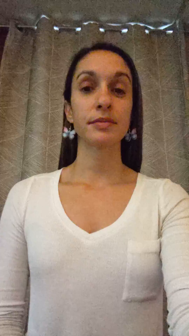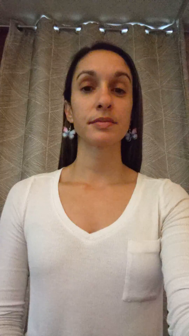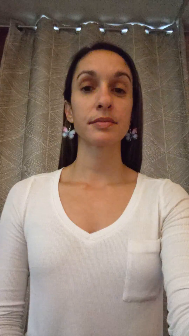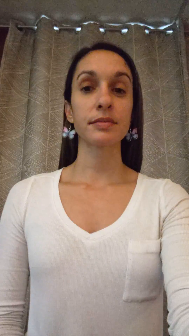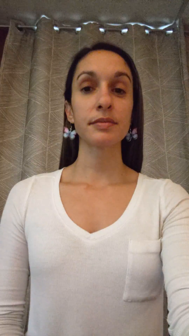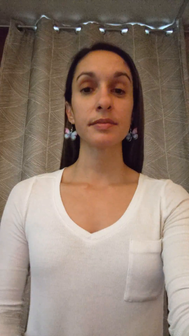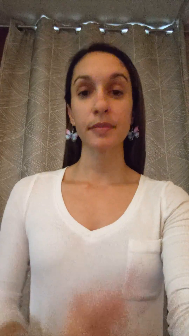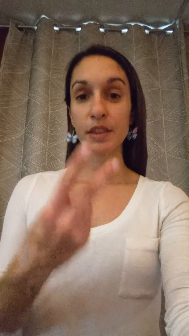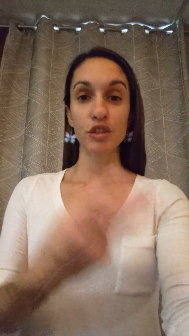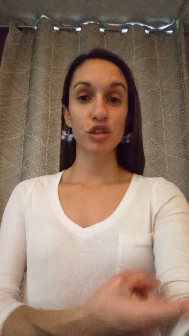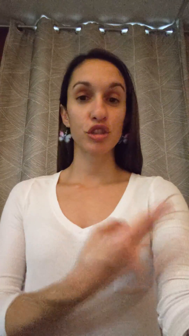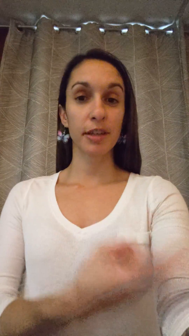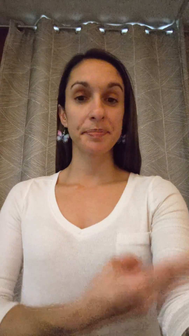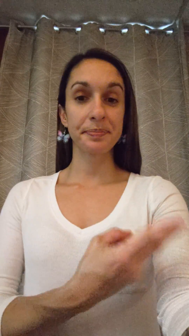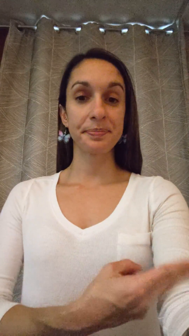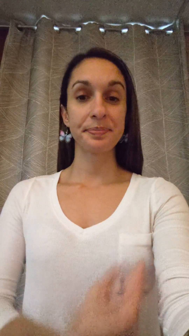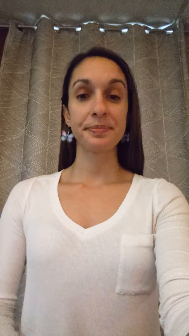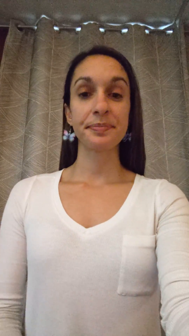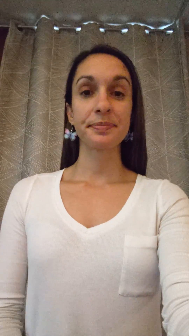sheep